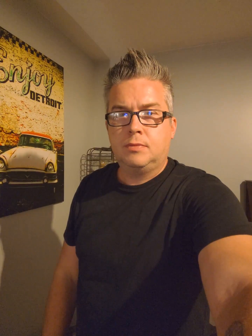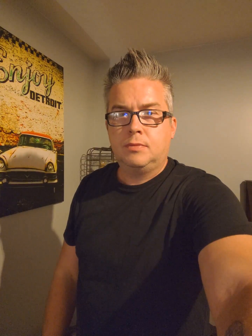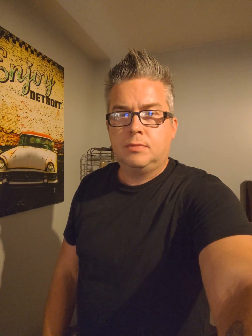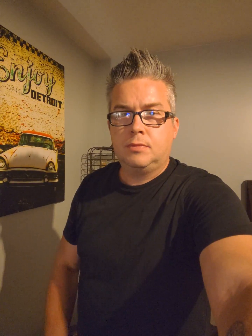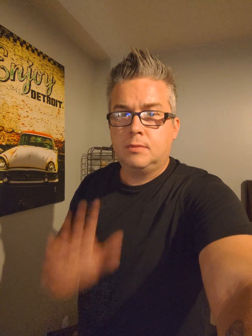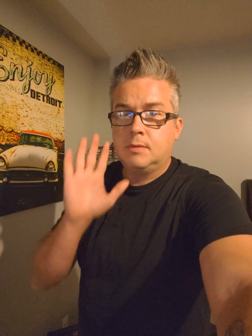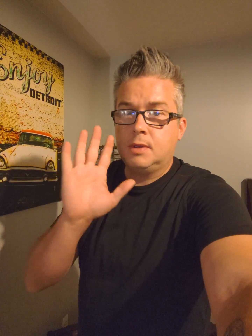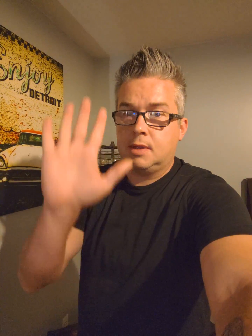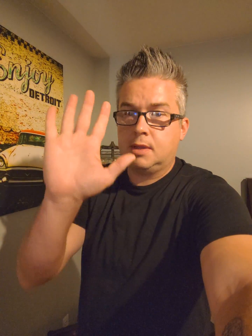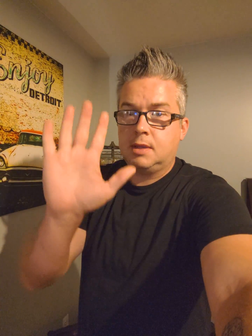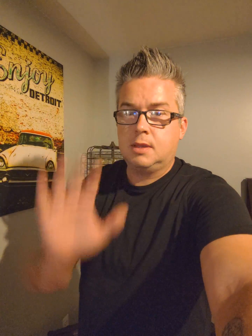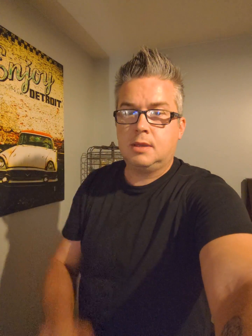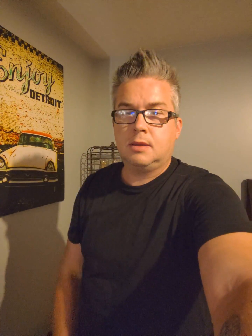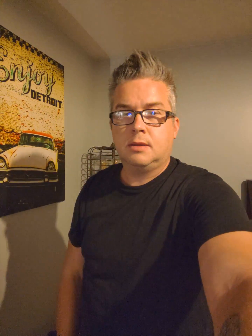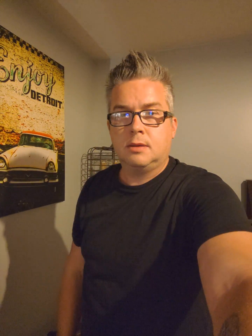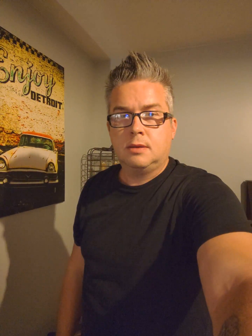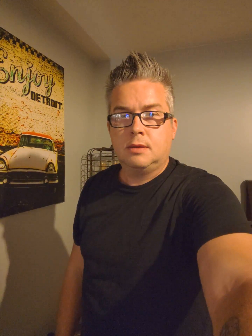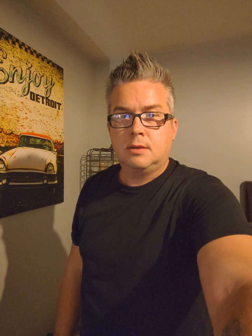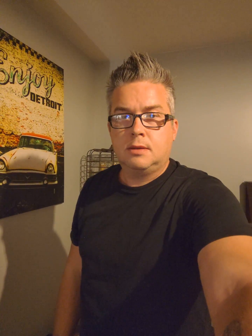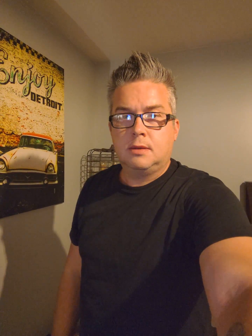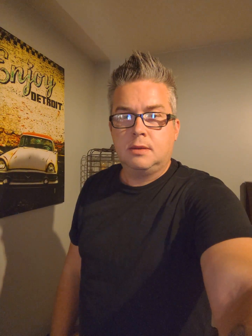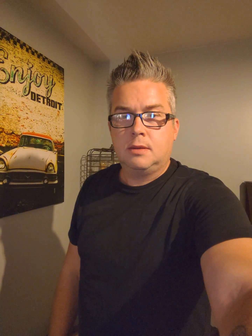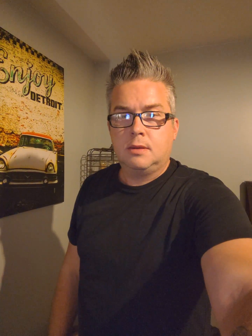give me five